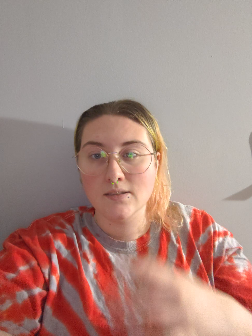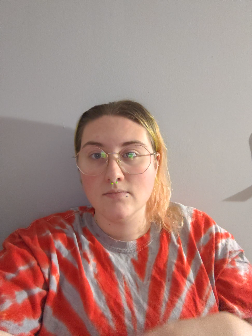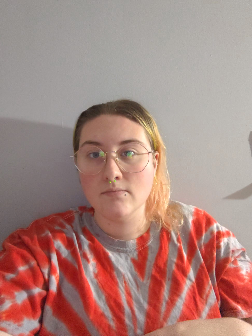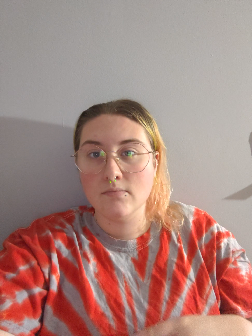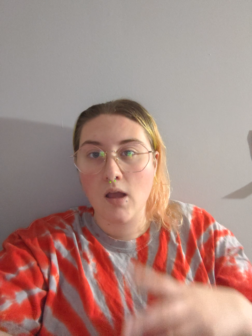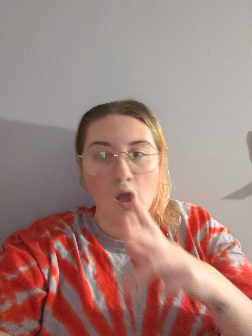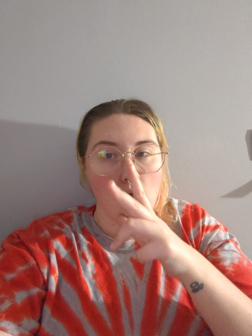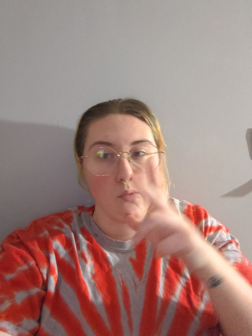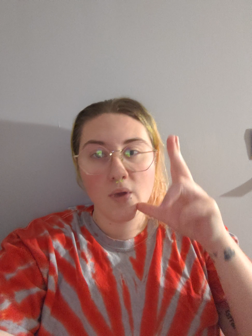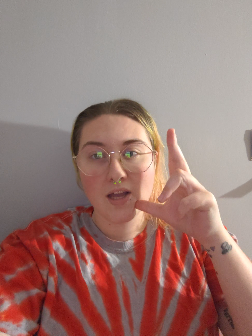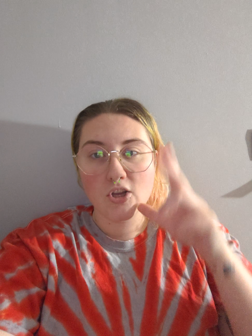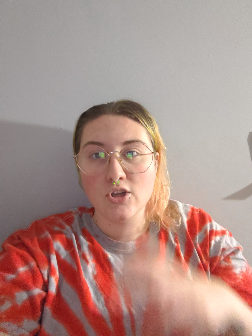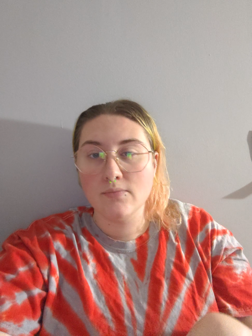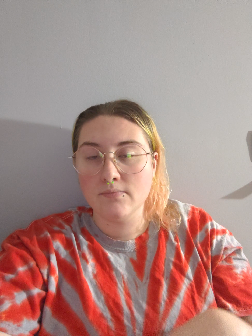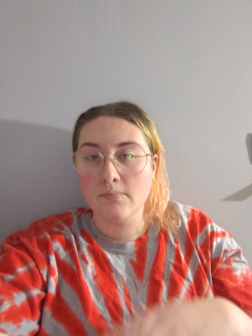underwear